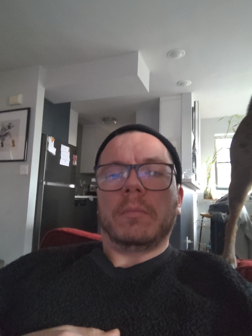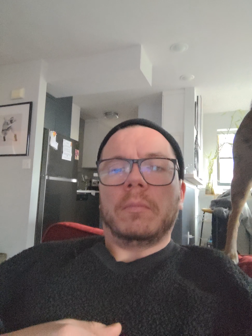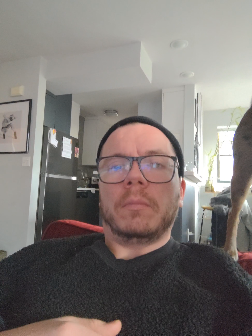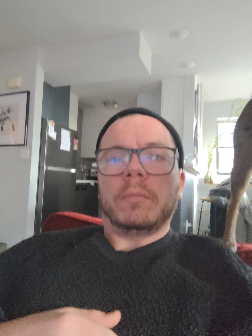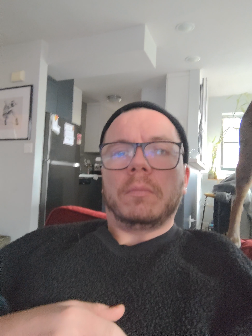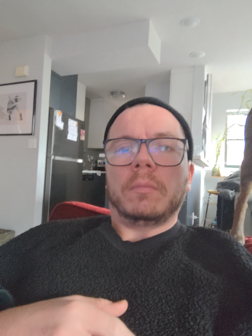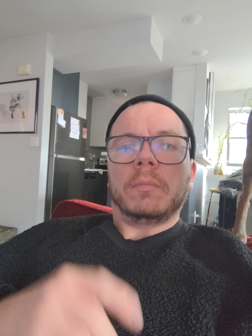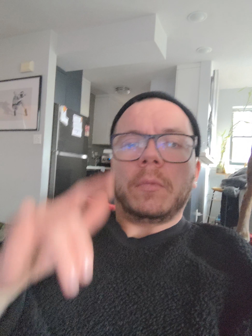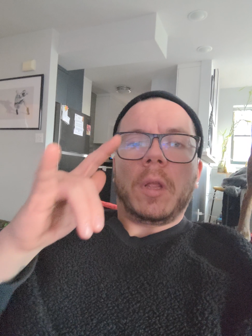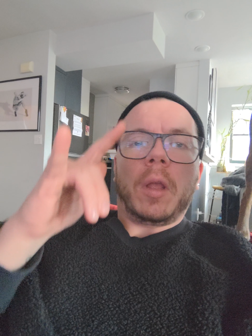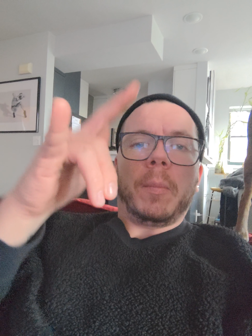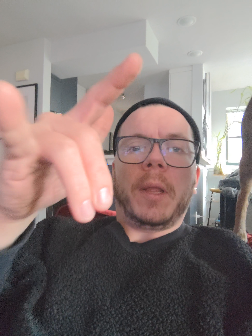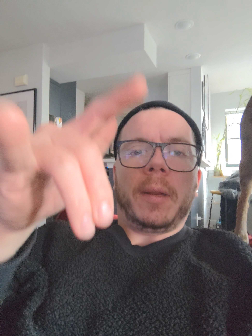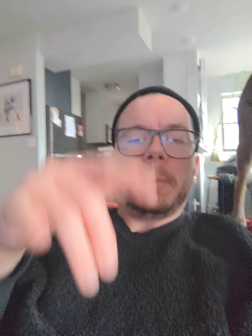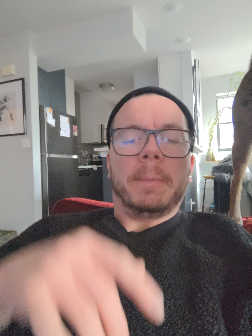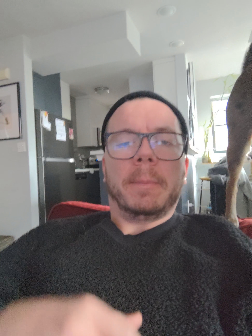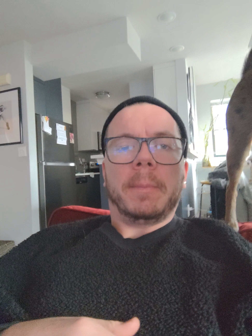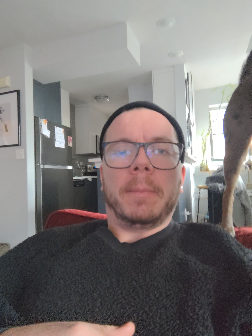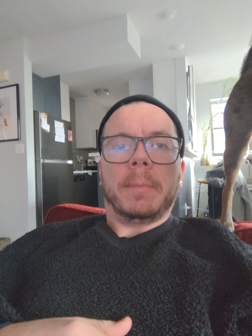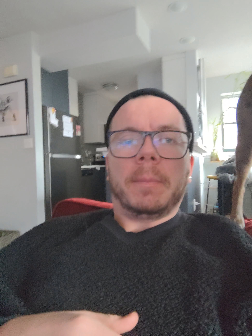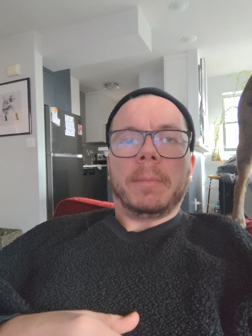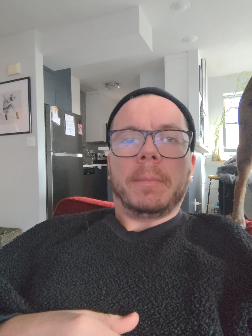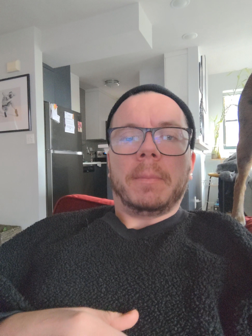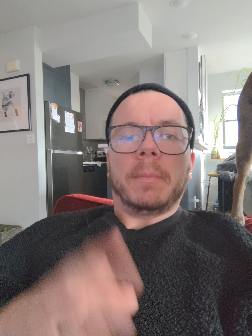airplane